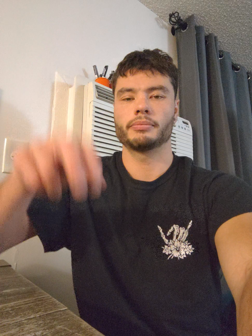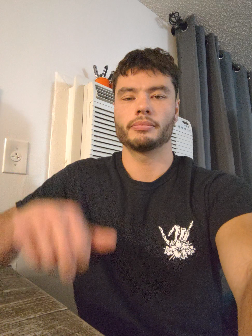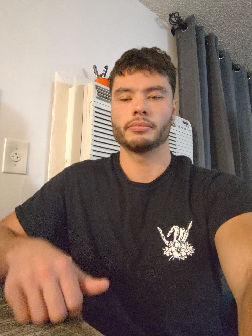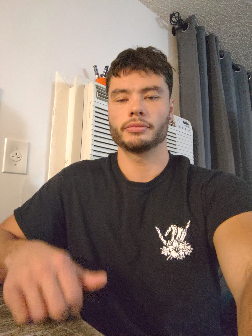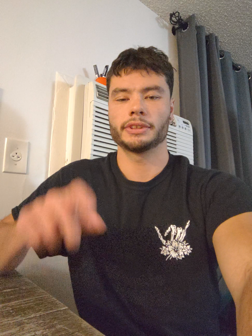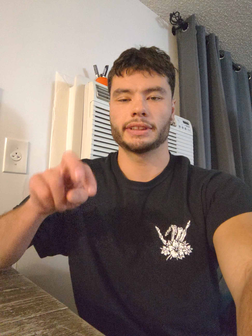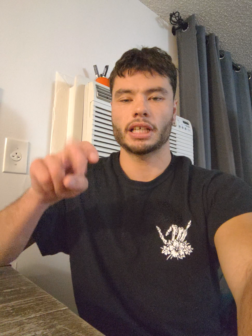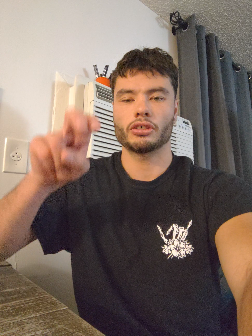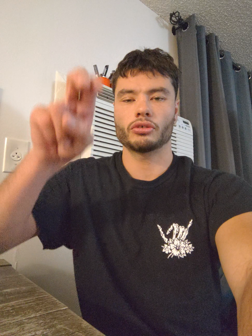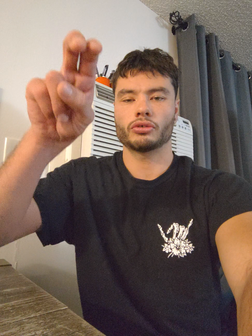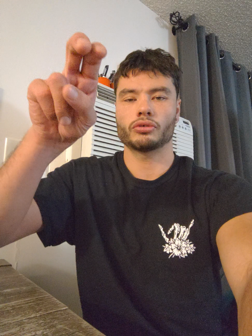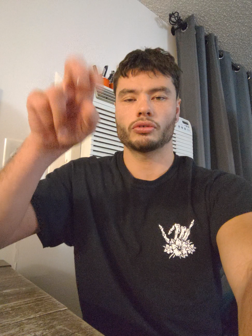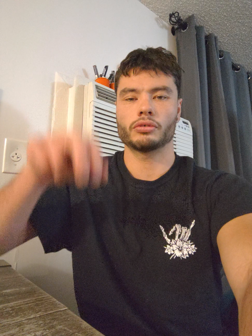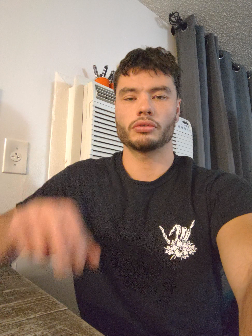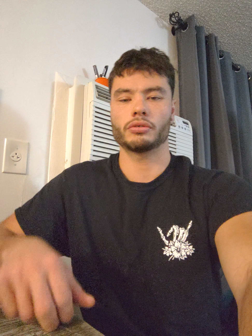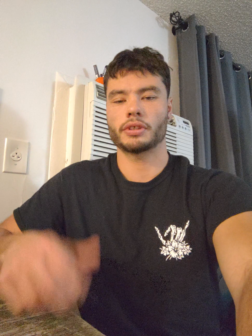stairs